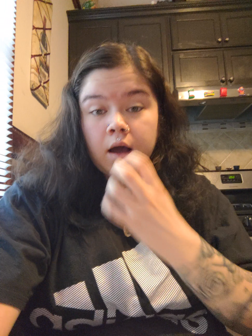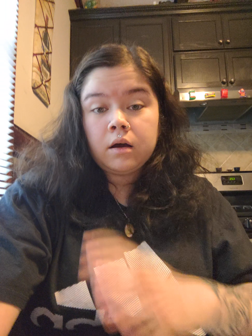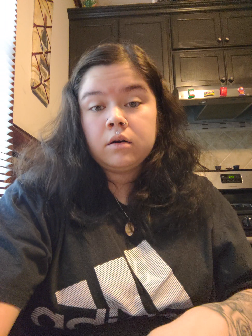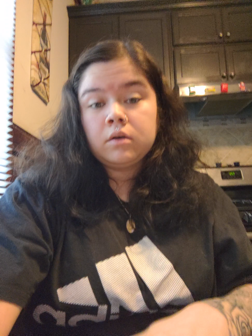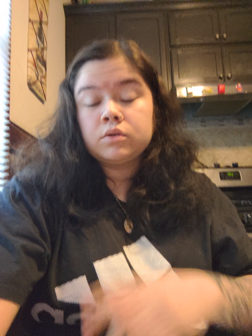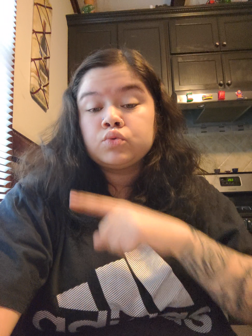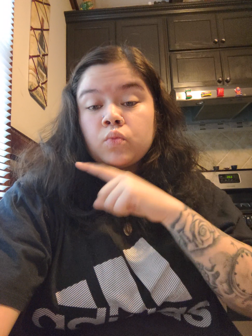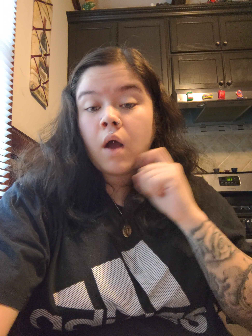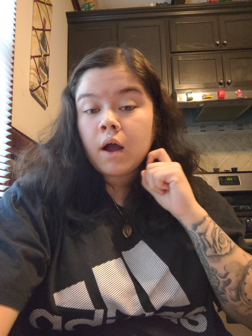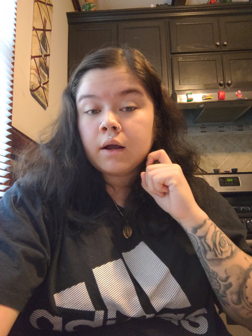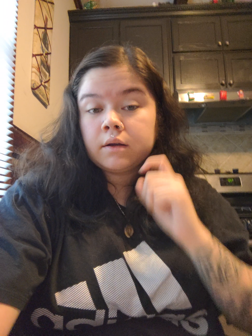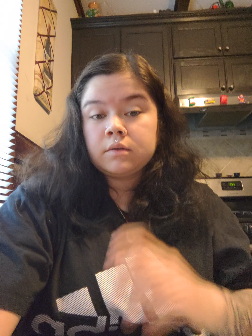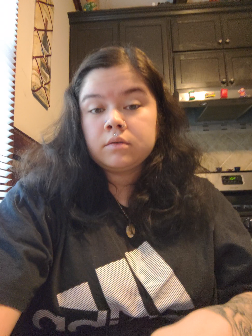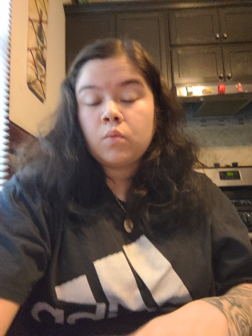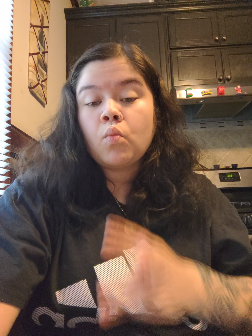dry